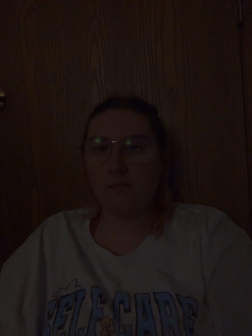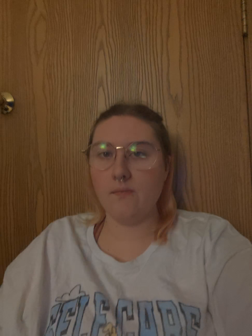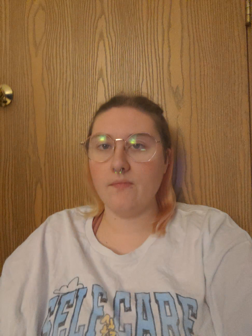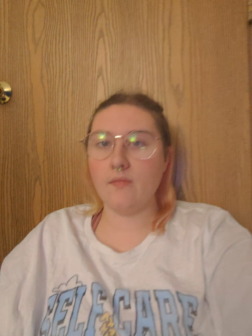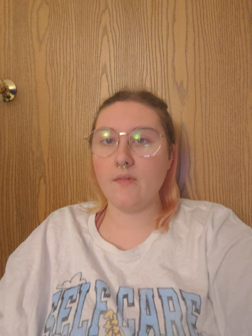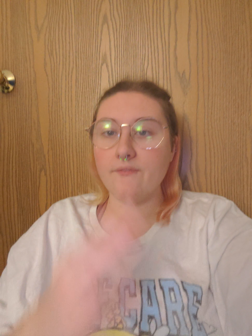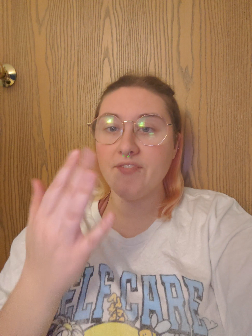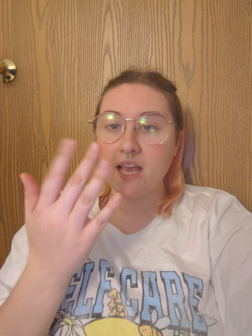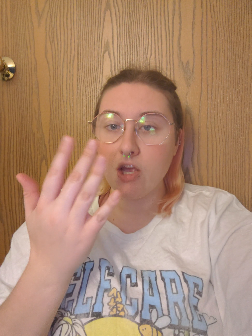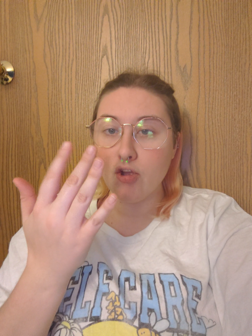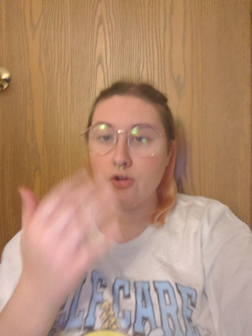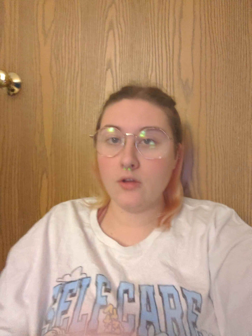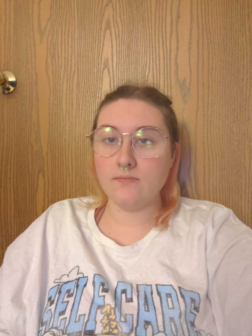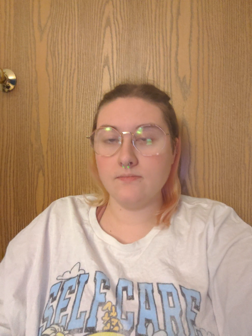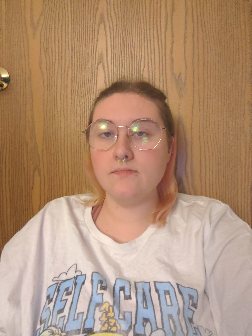finger